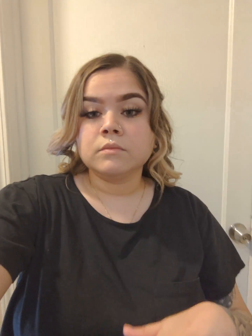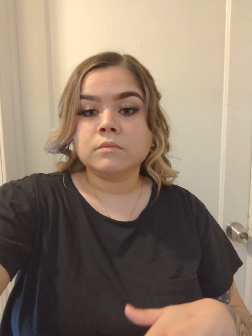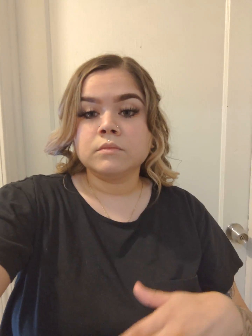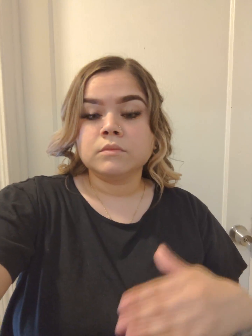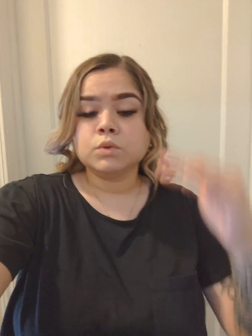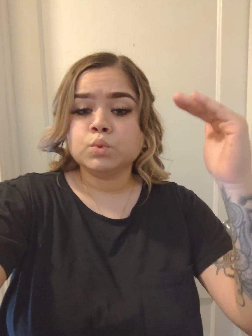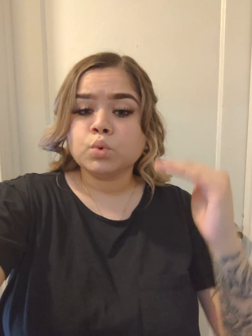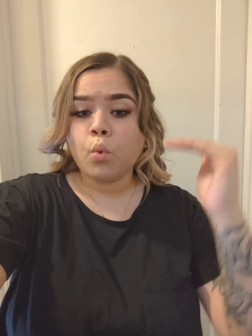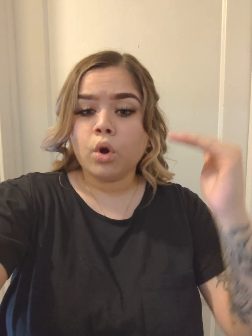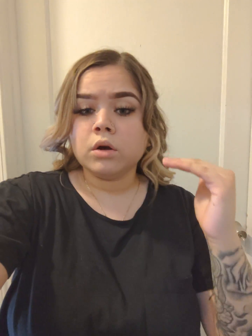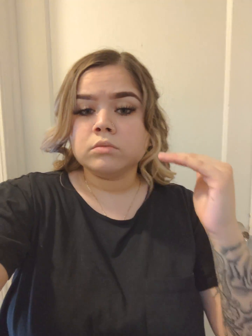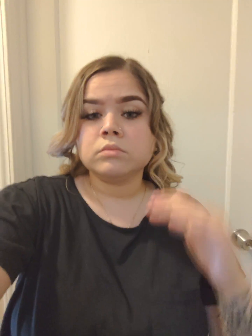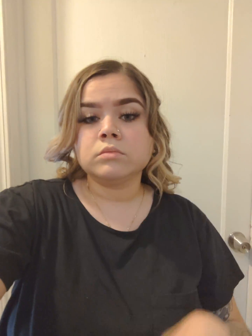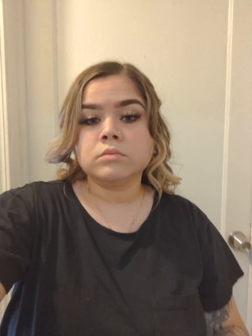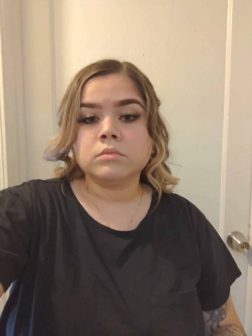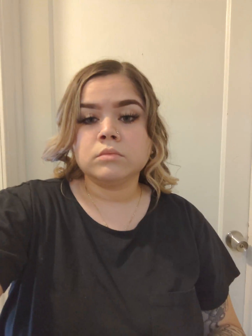short